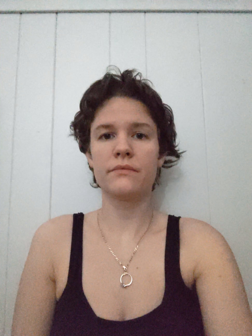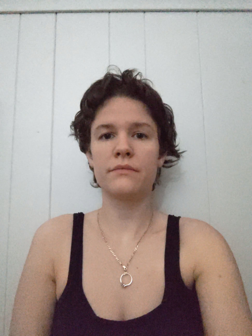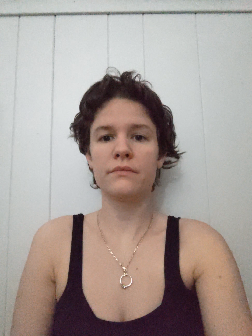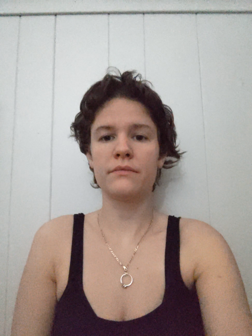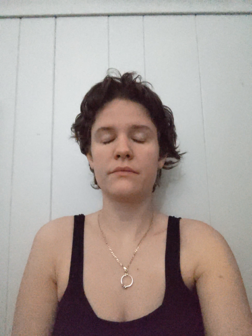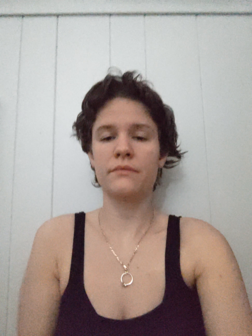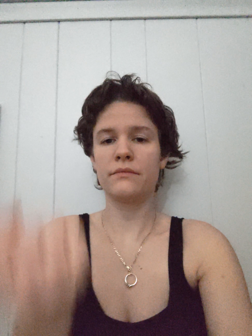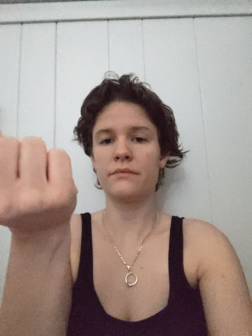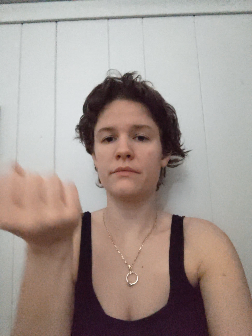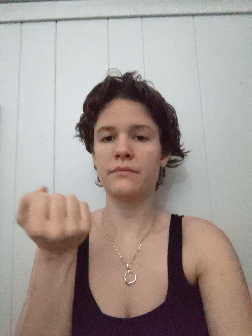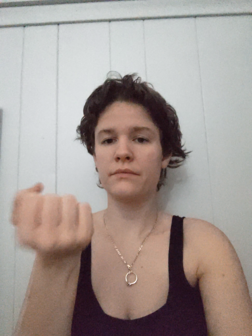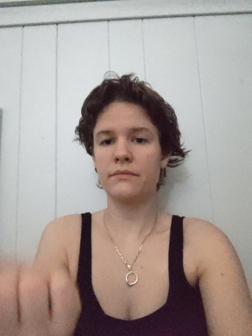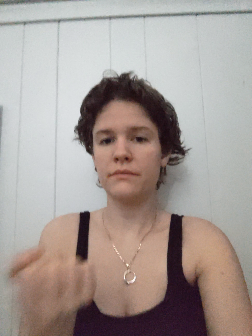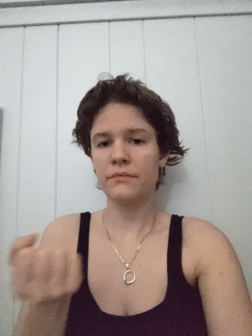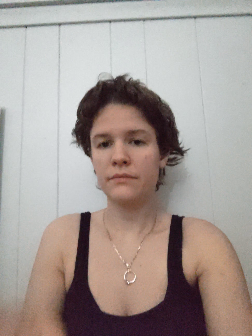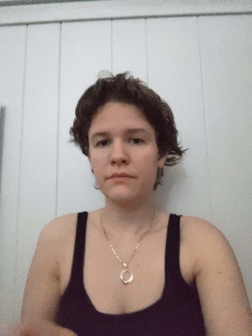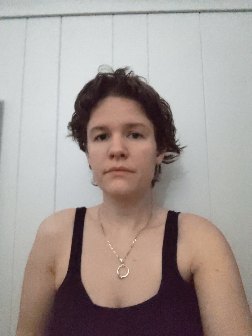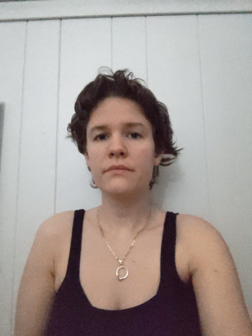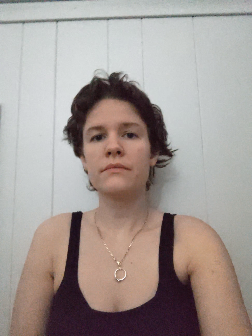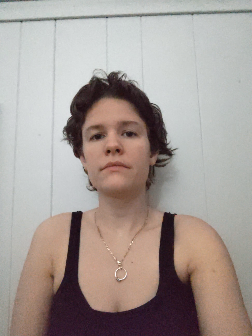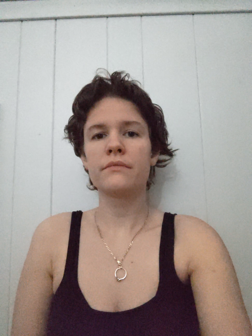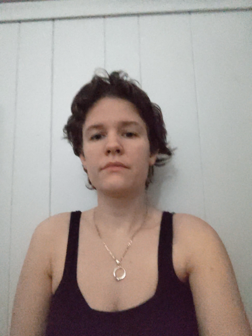drawer